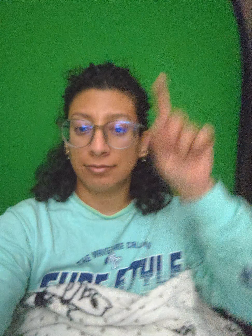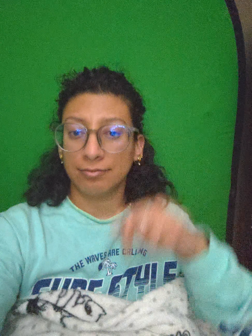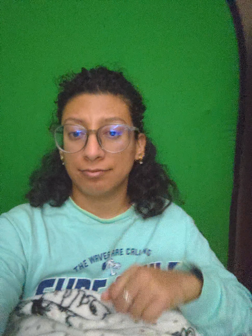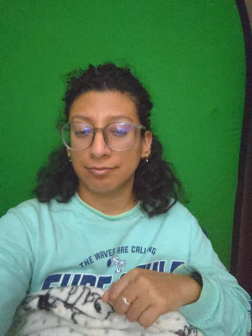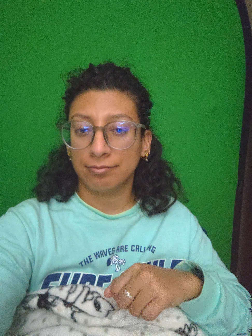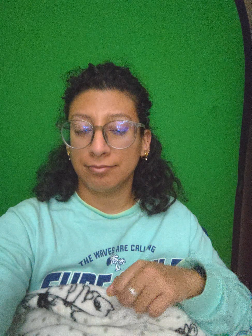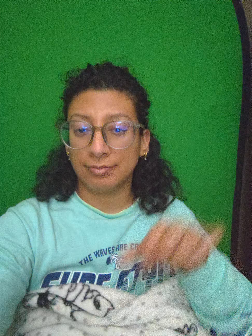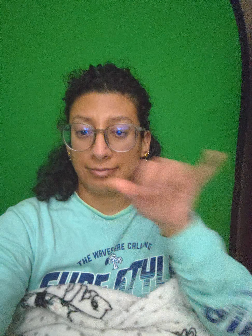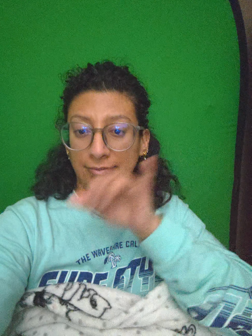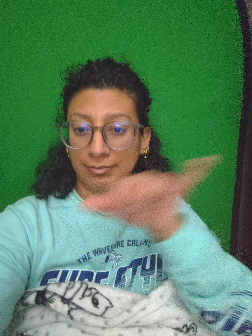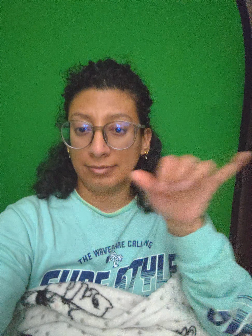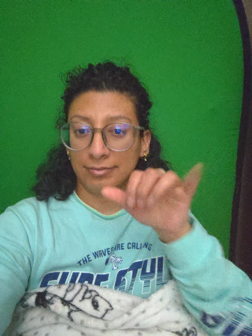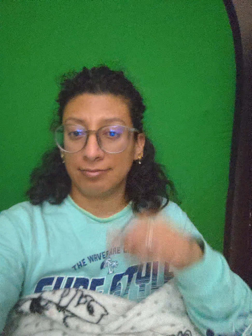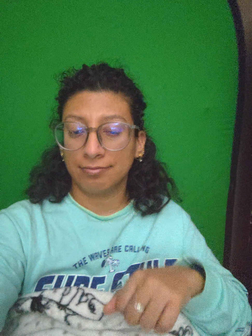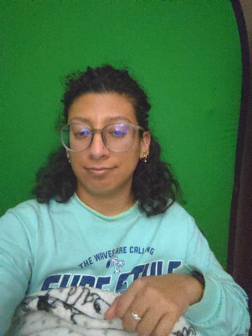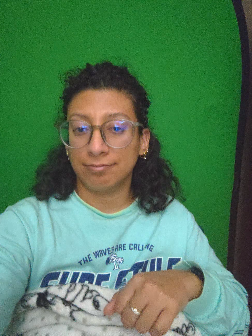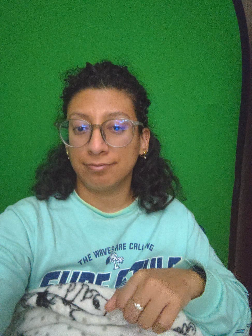same